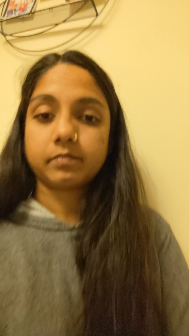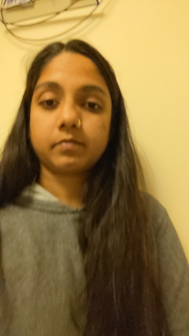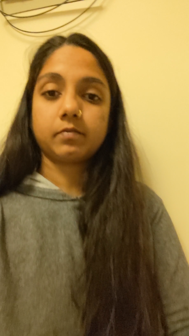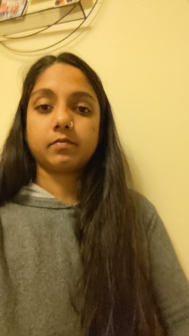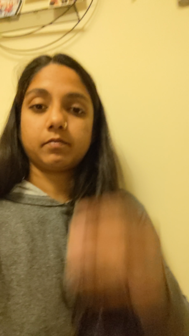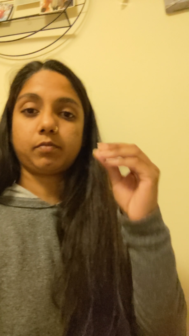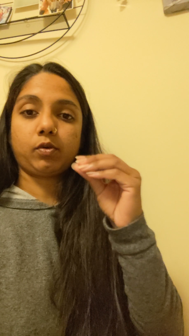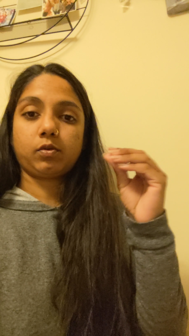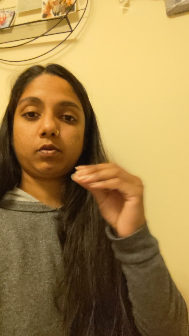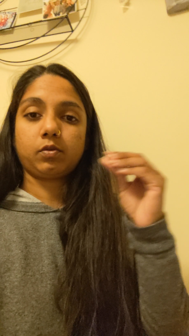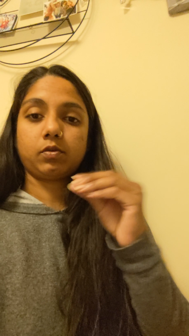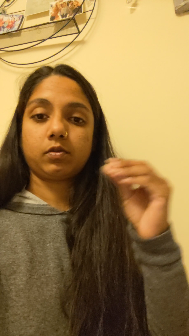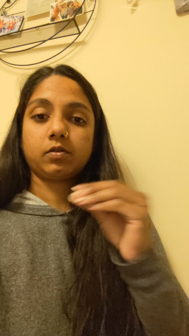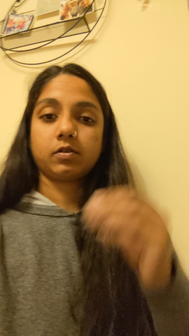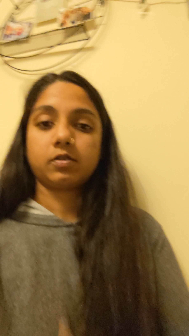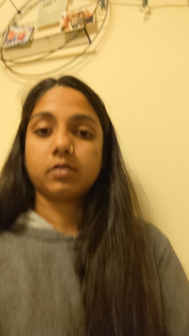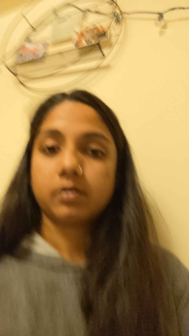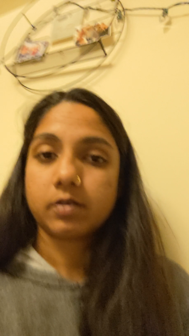more